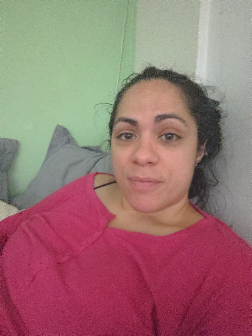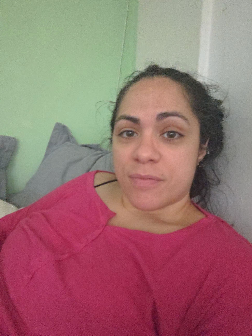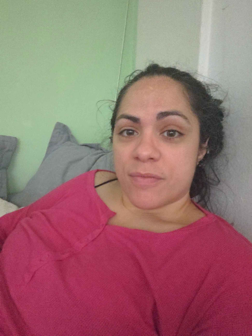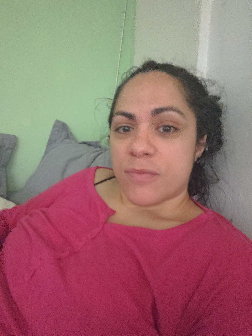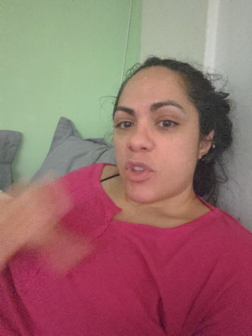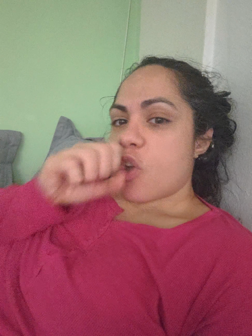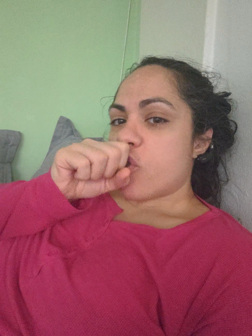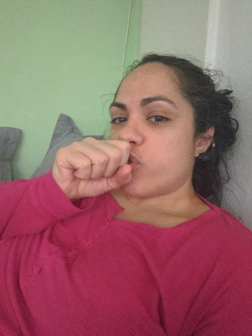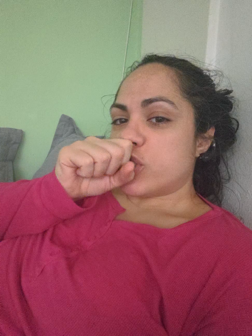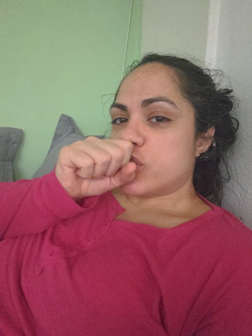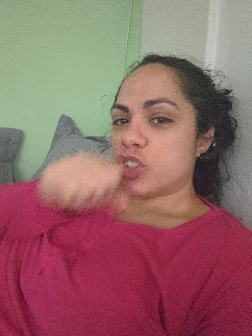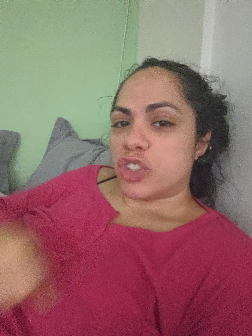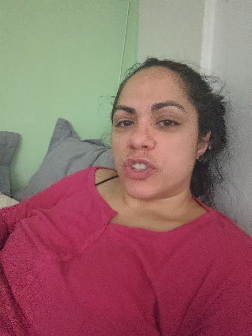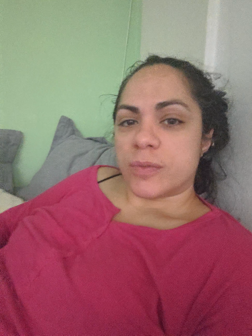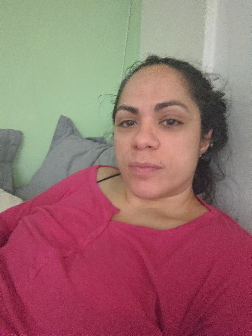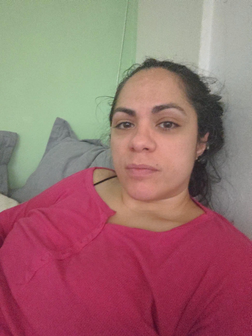orange